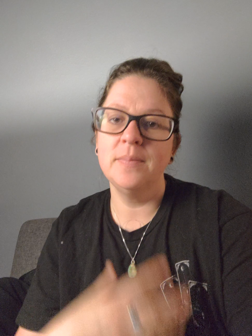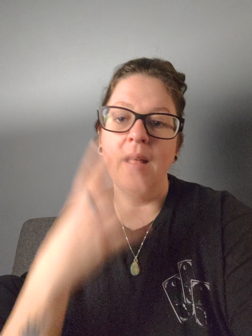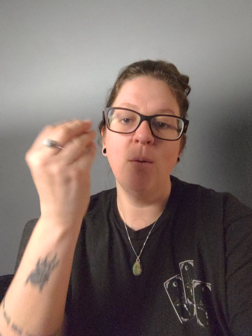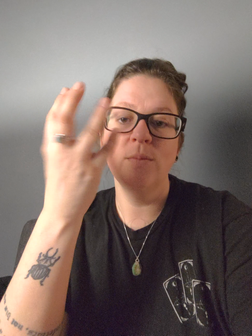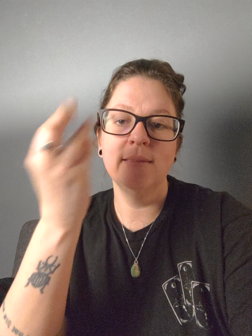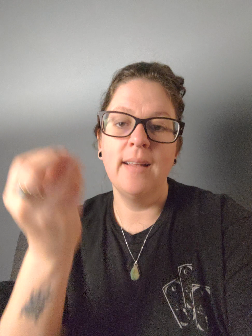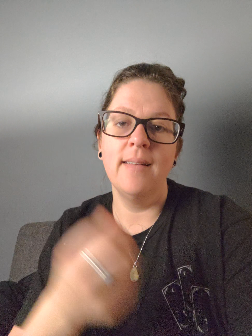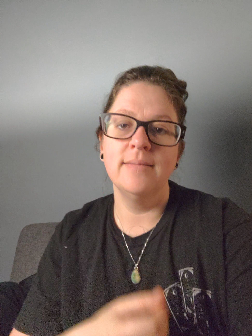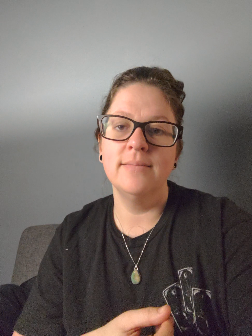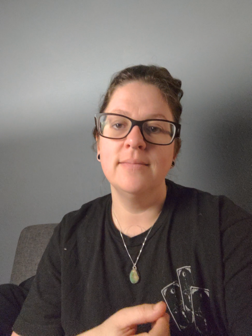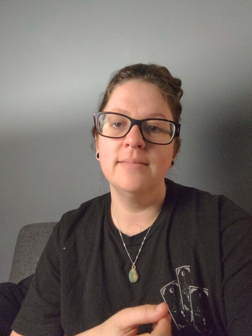outside